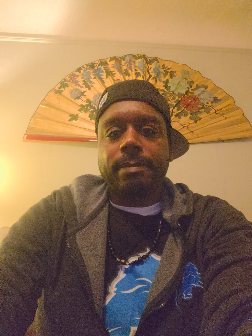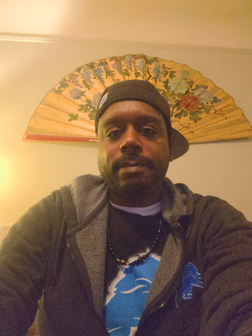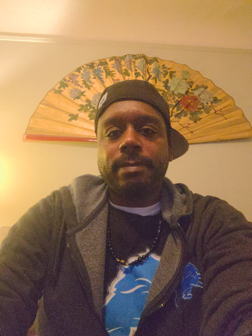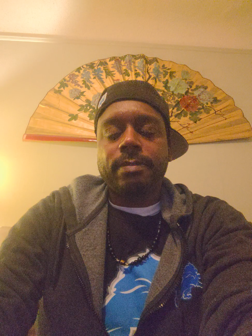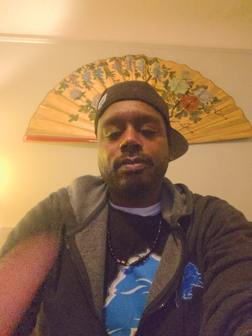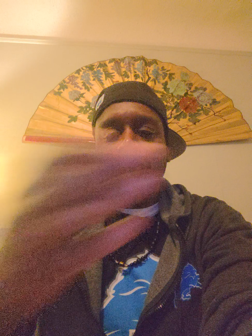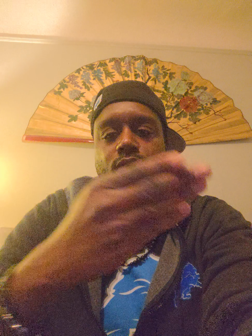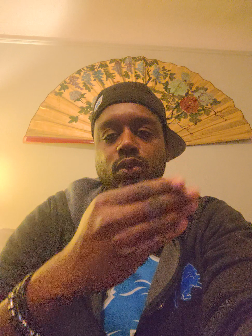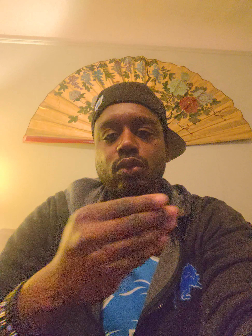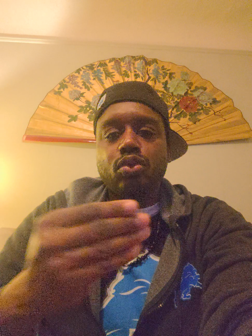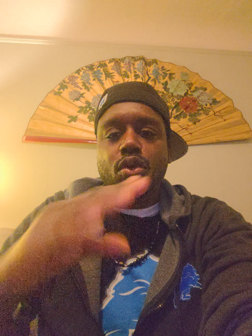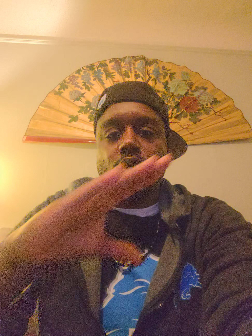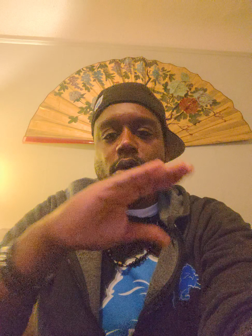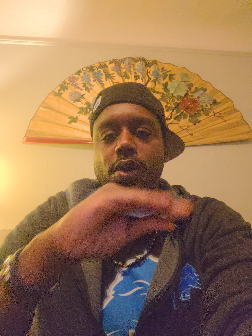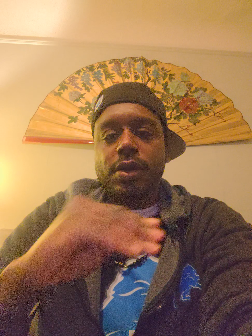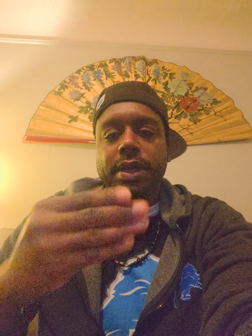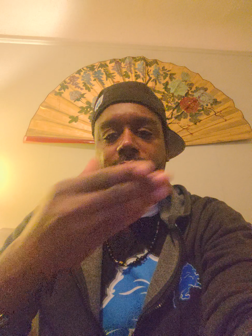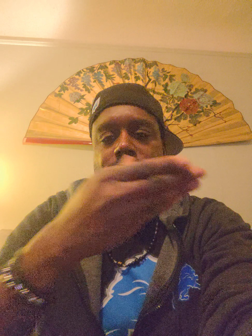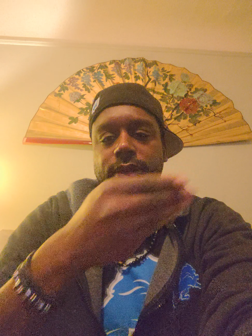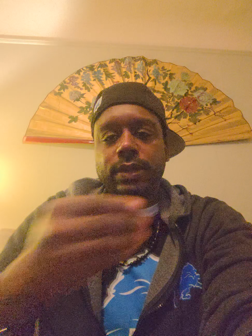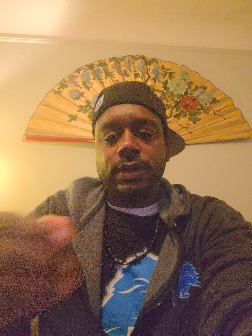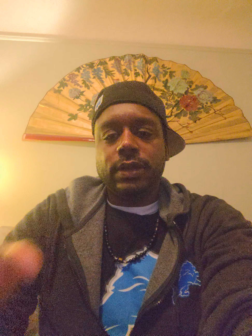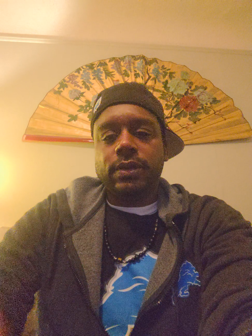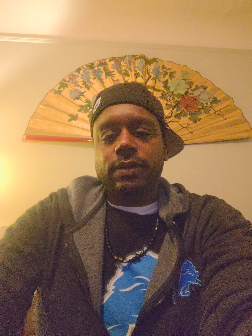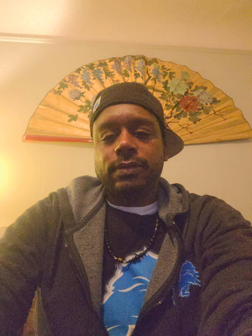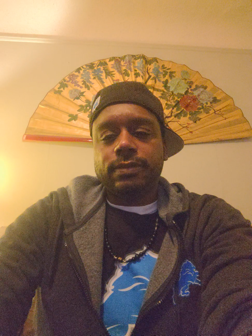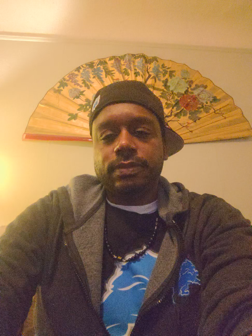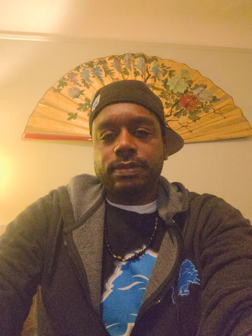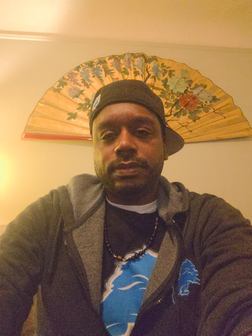story